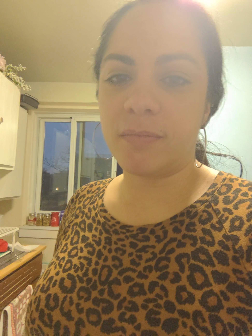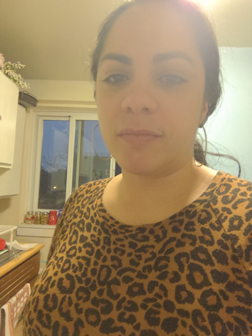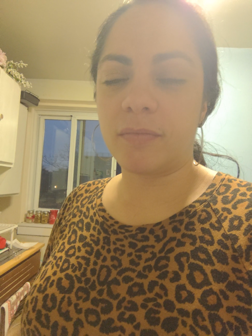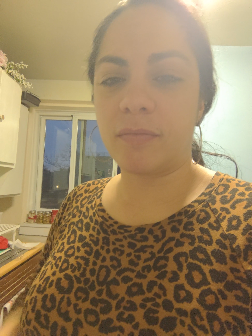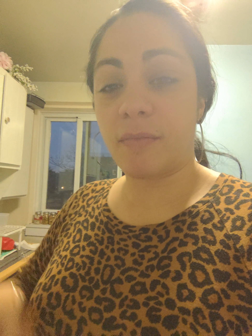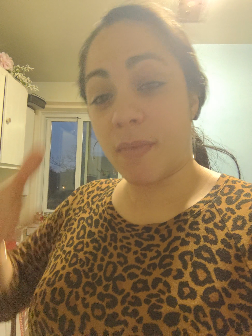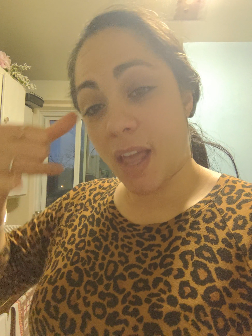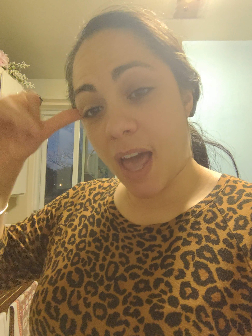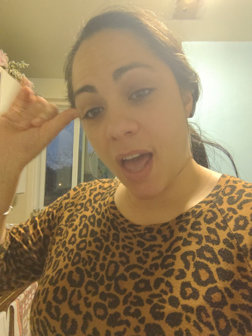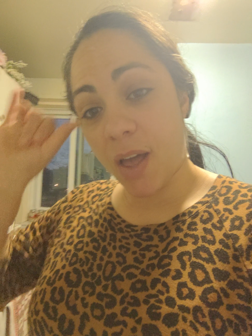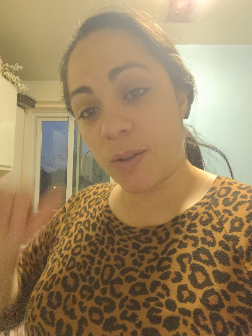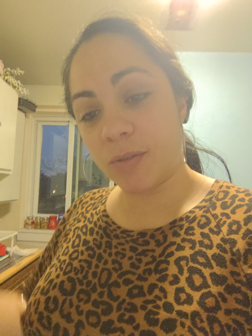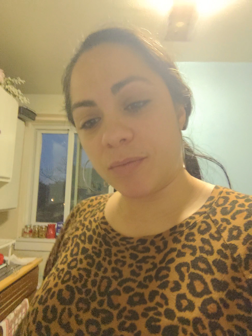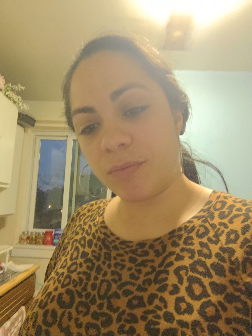cow